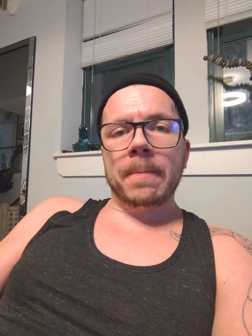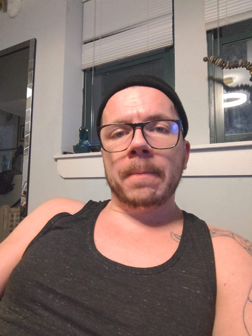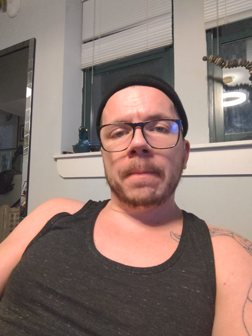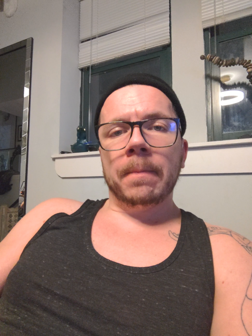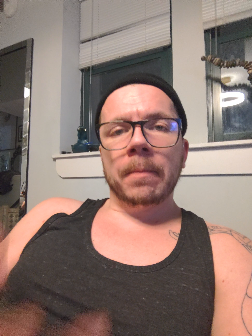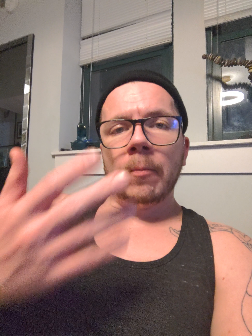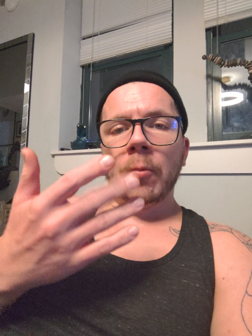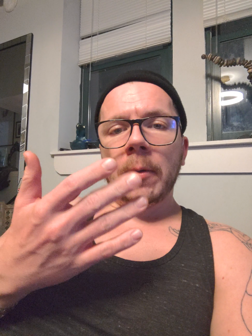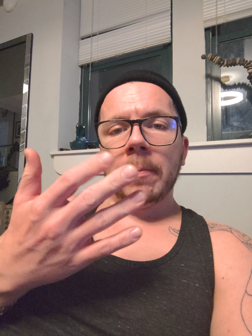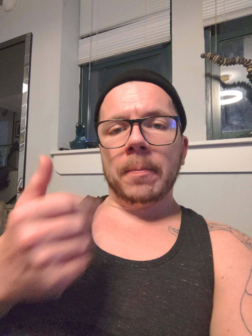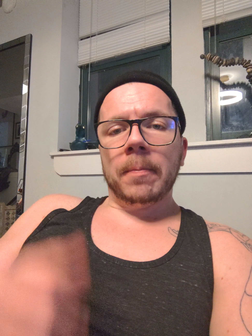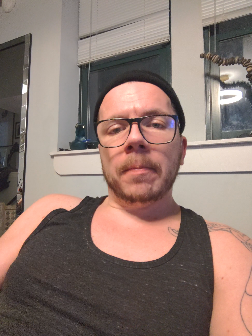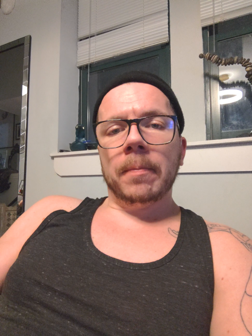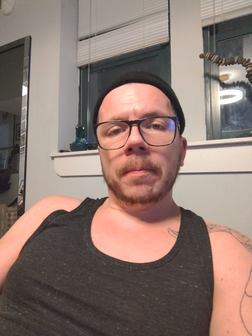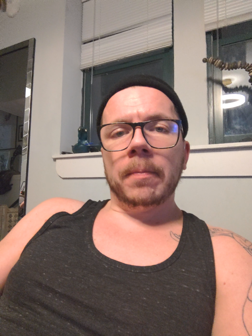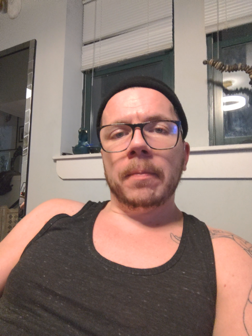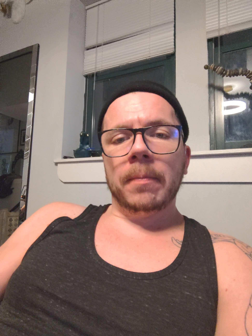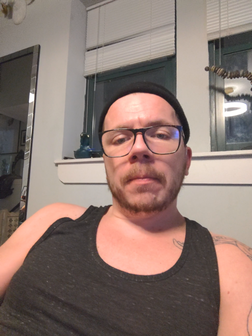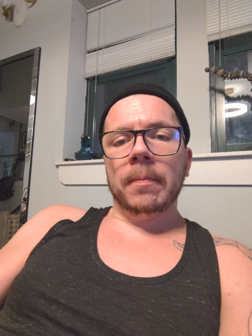wait